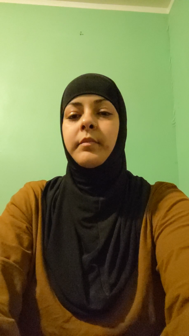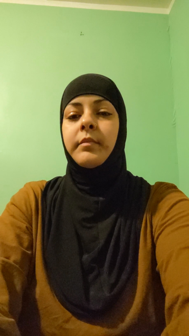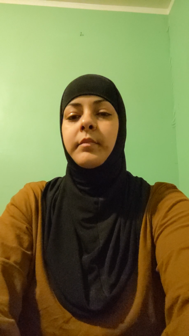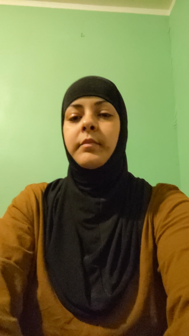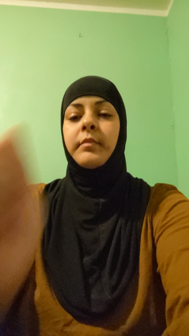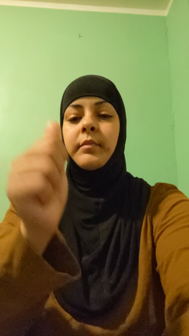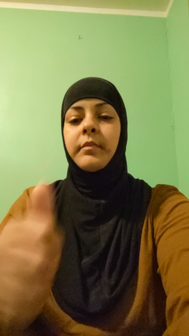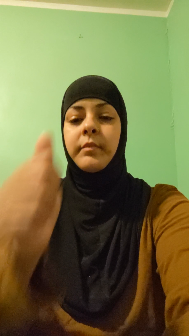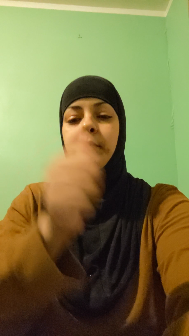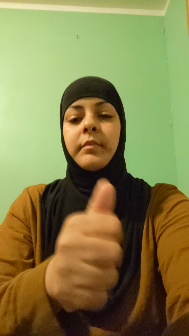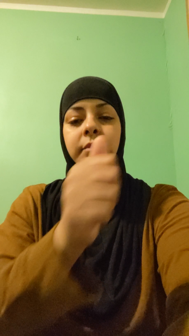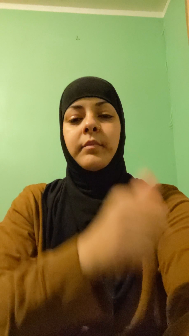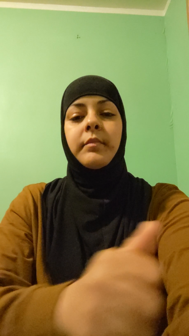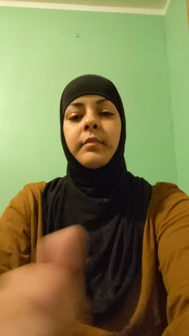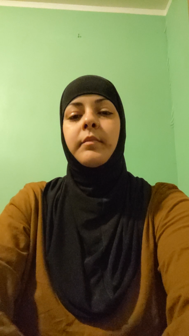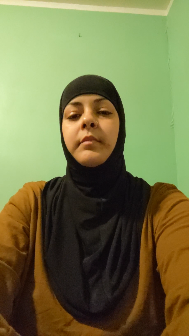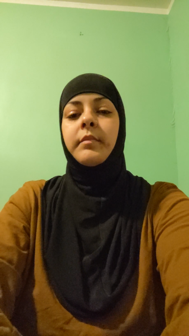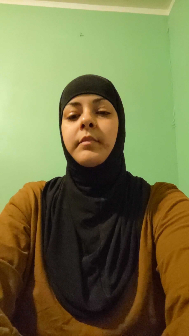each